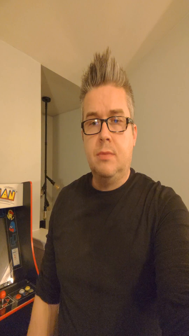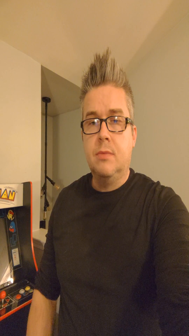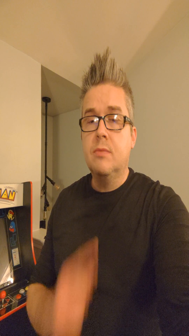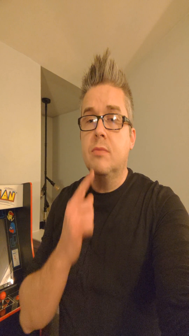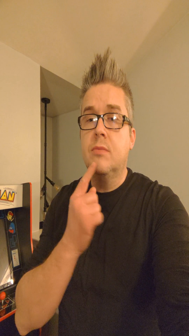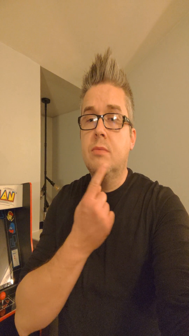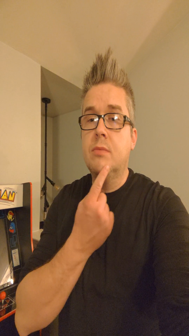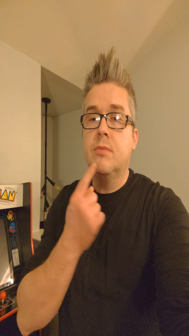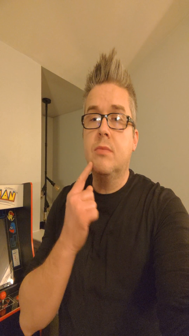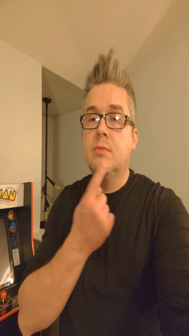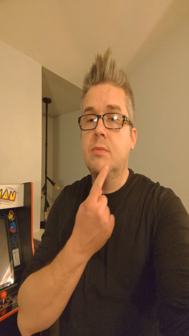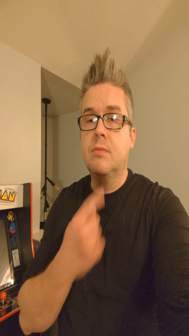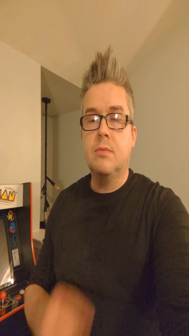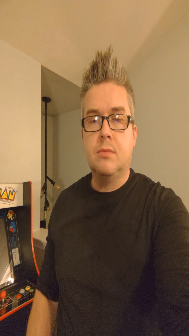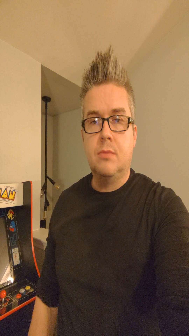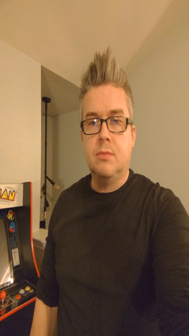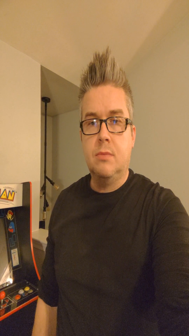chin